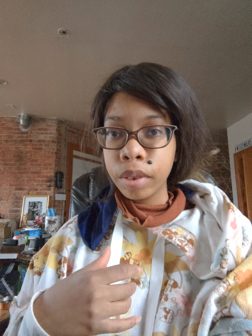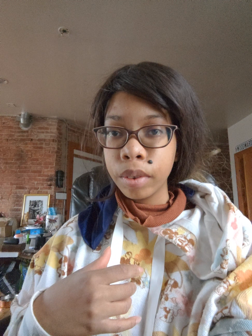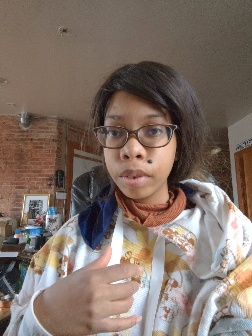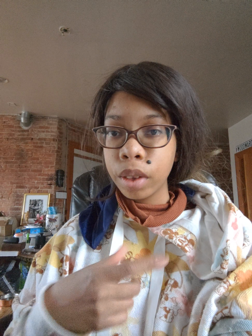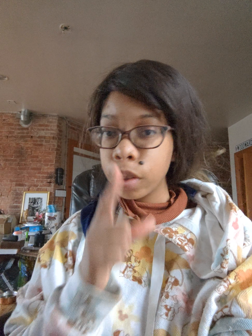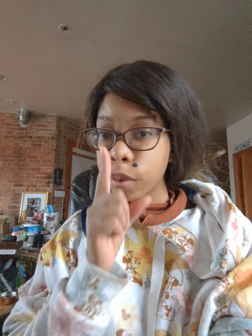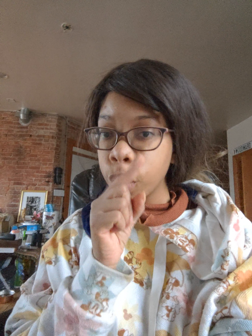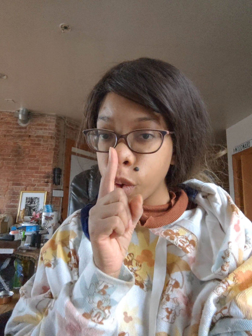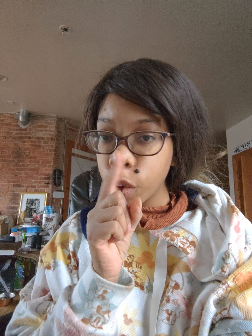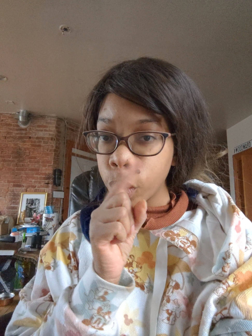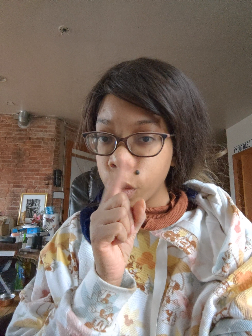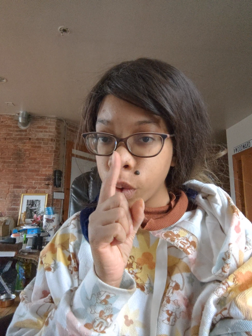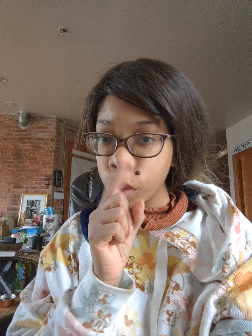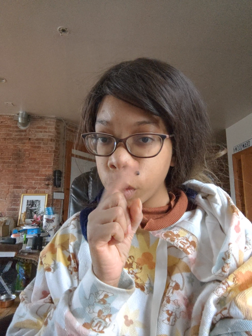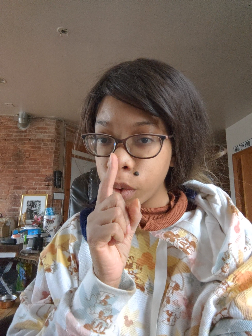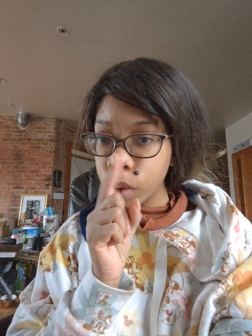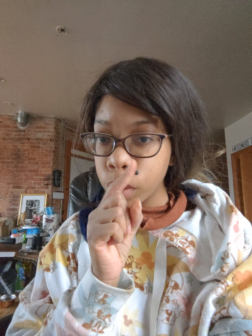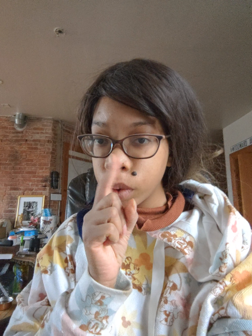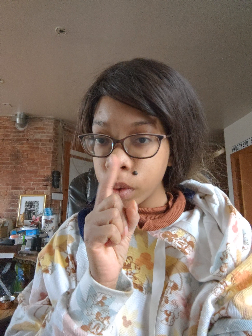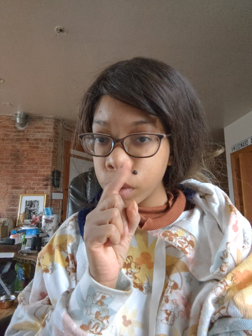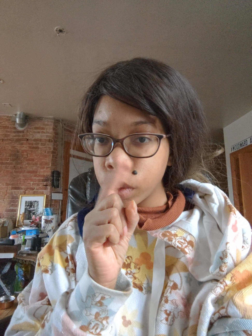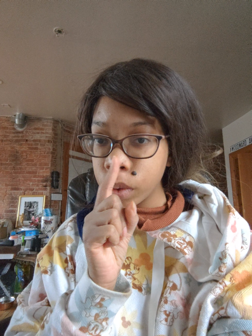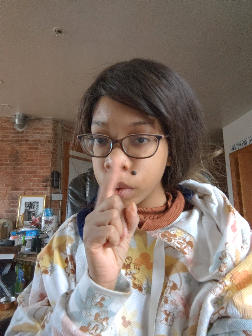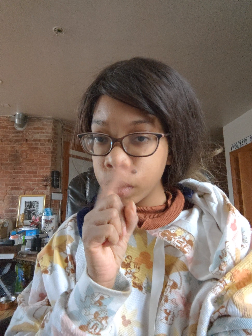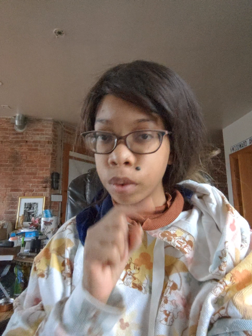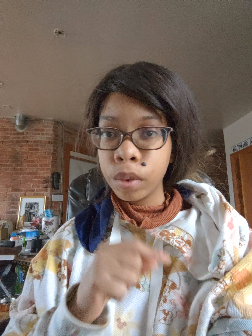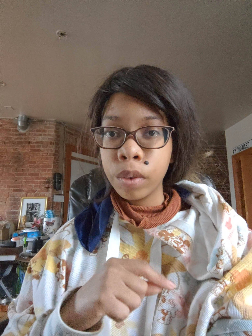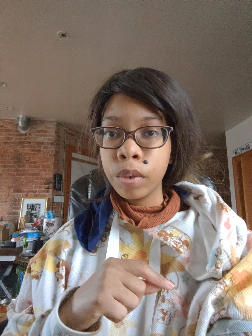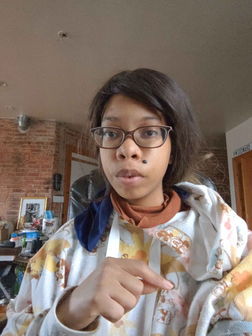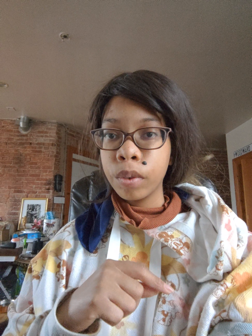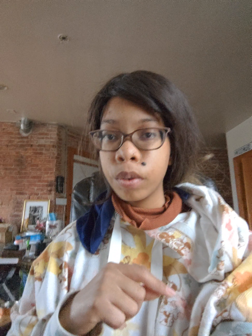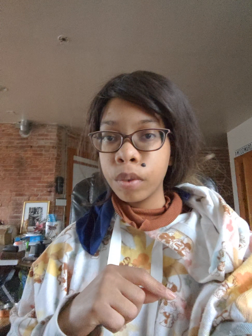mouse